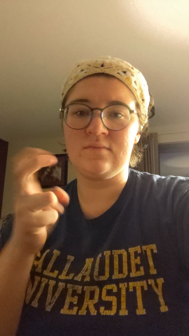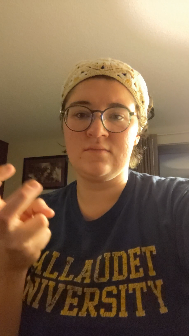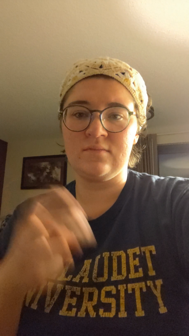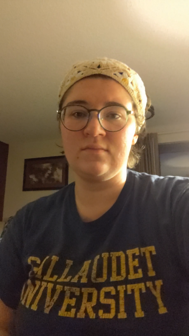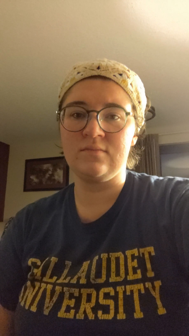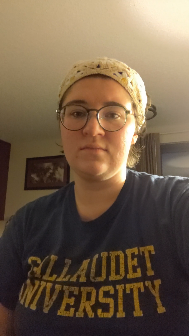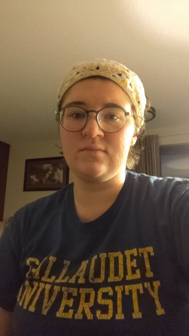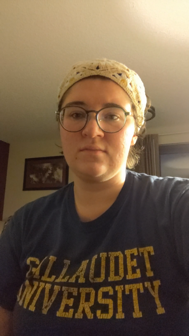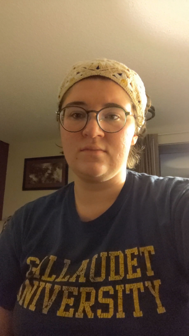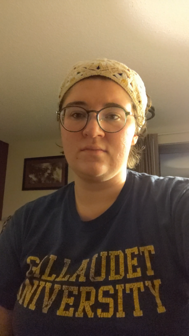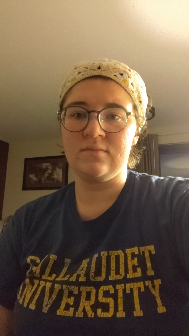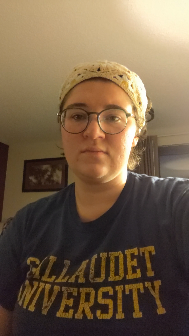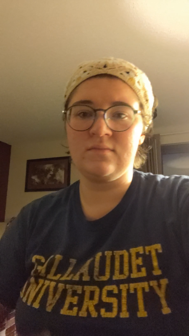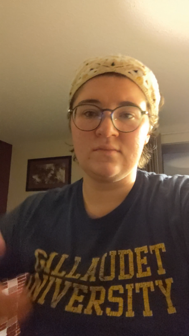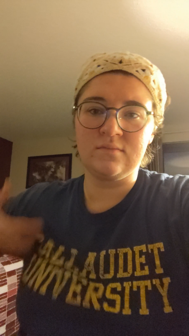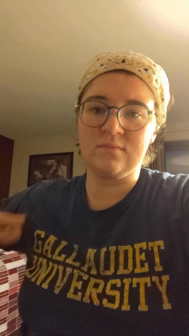monkey